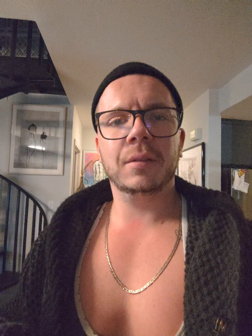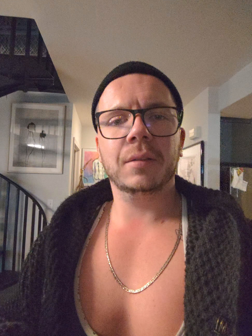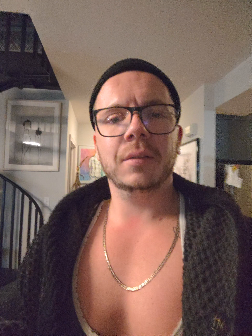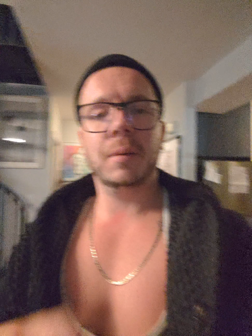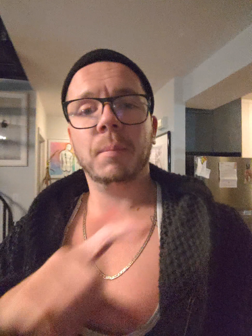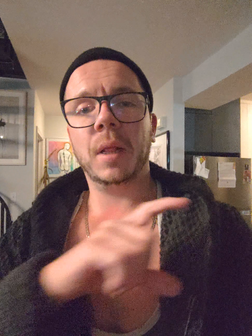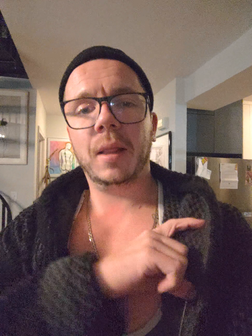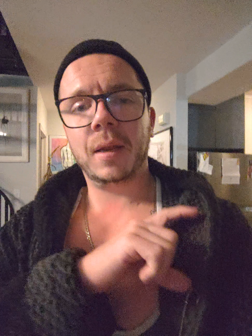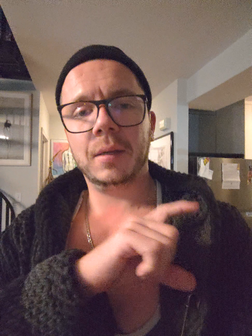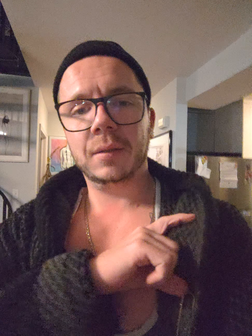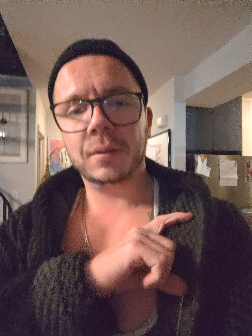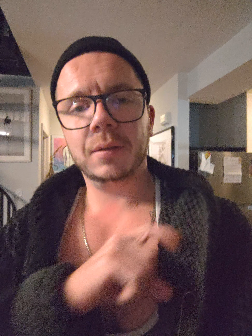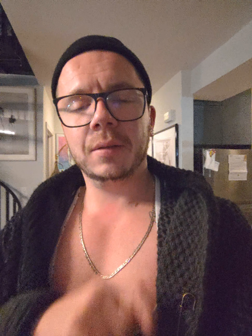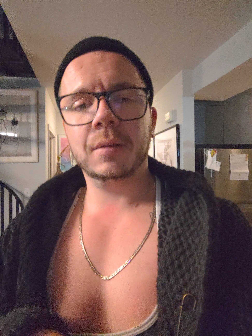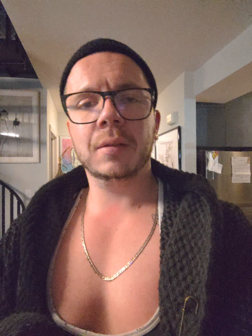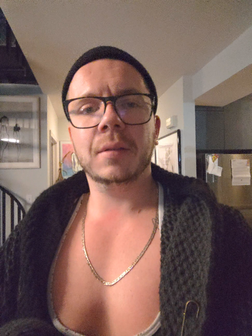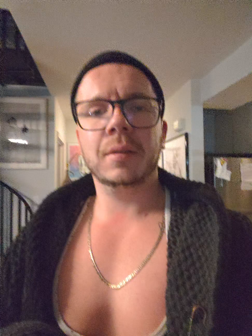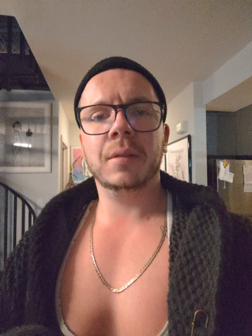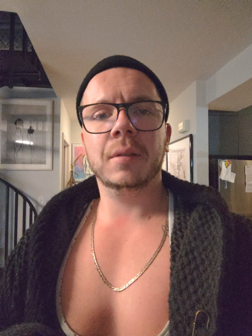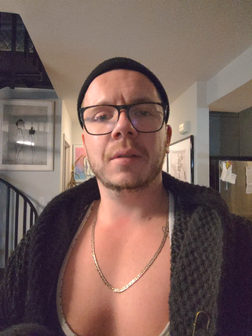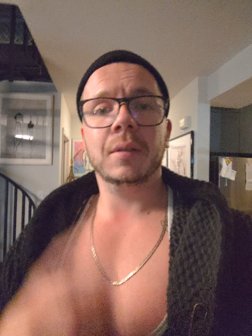police